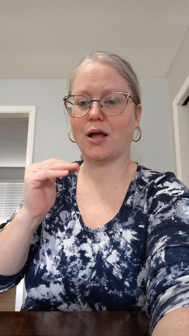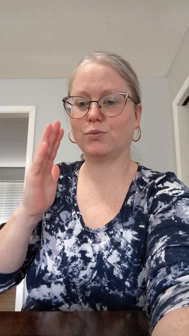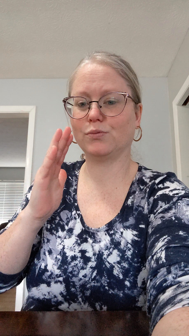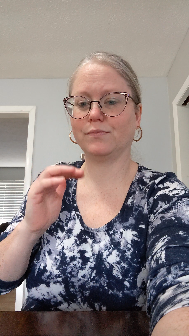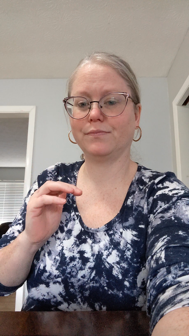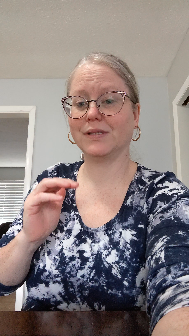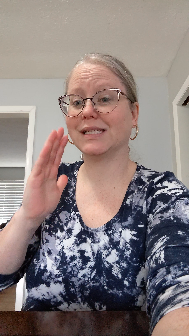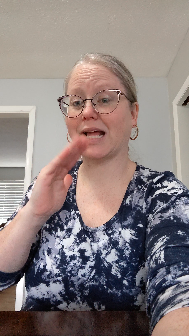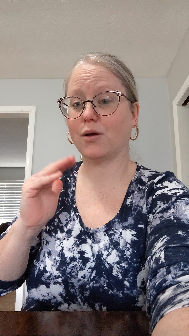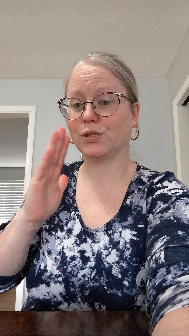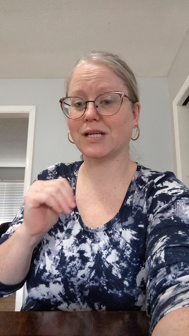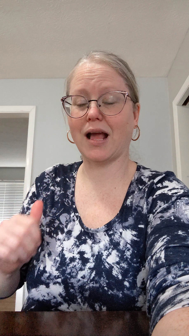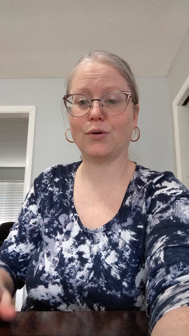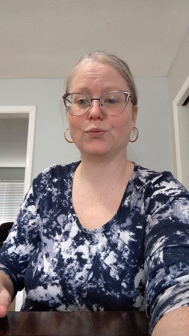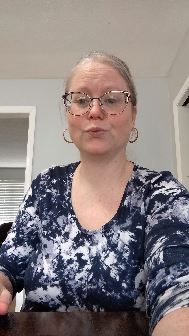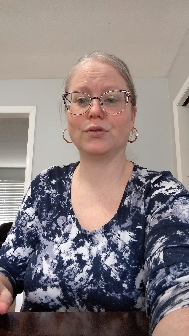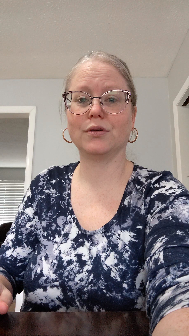downtown